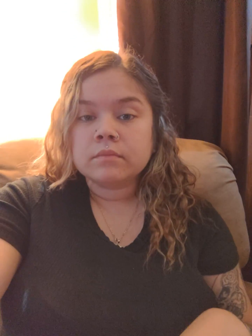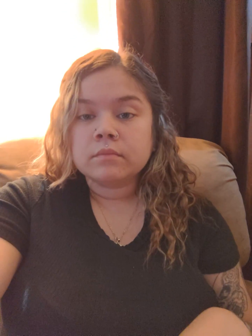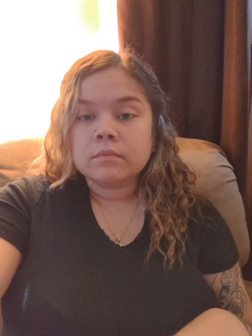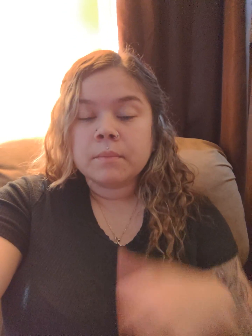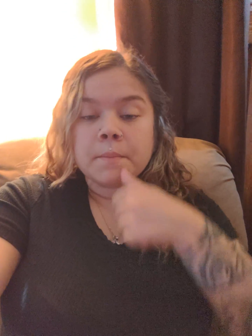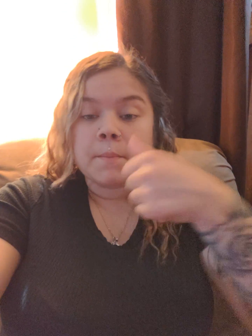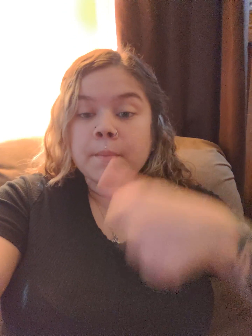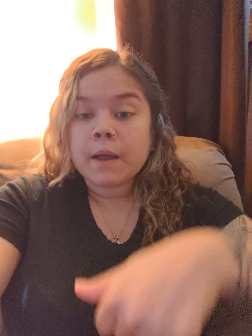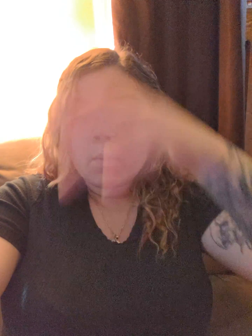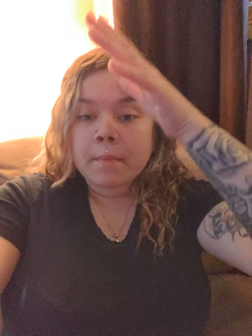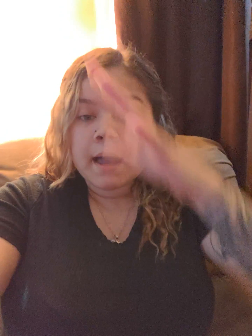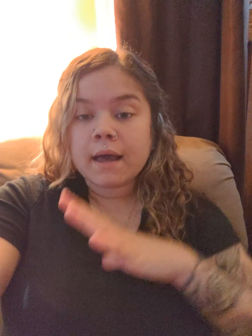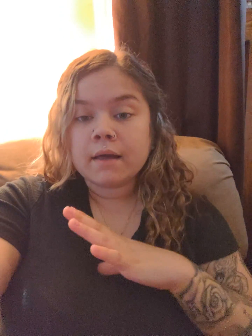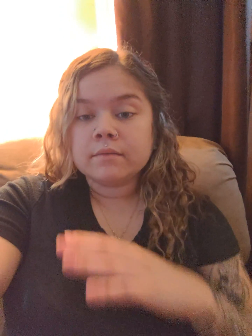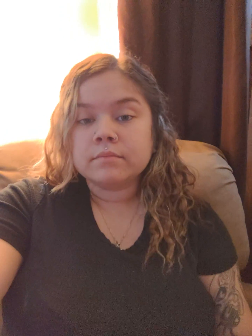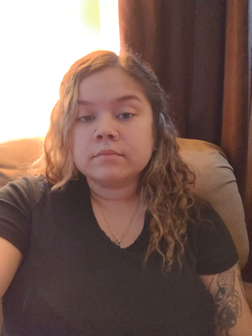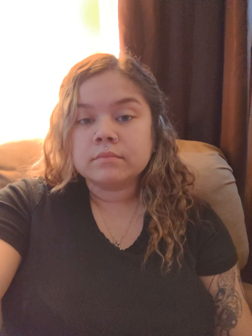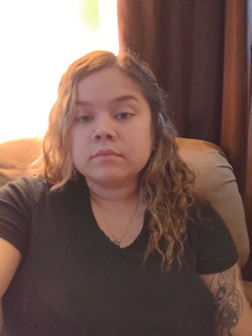mailman